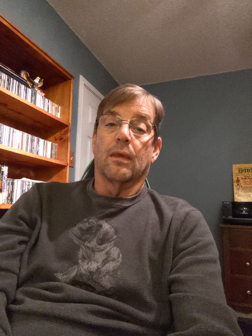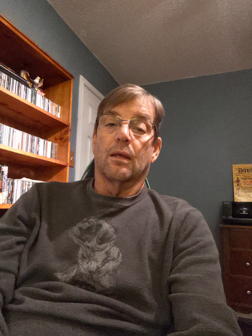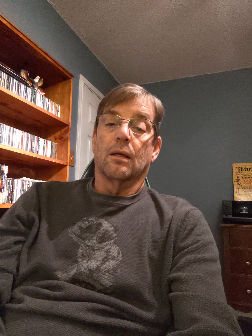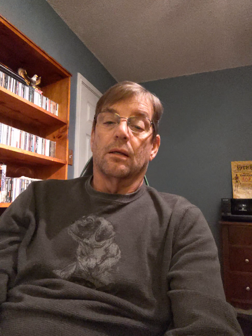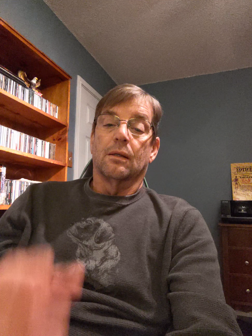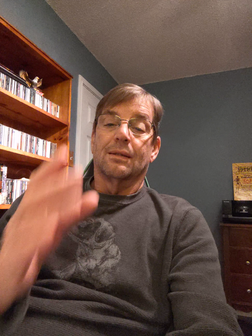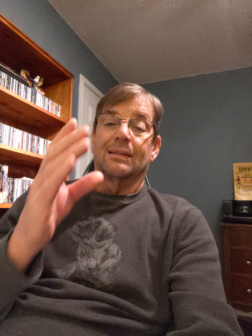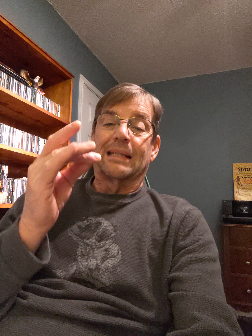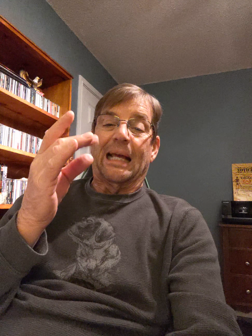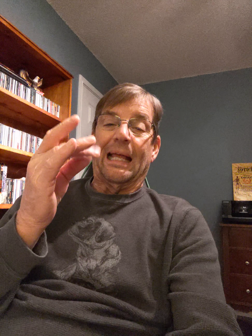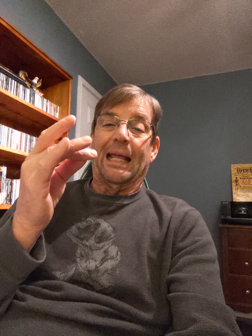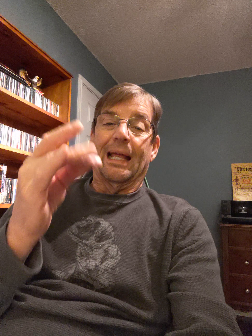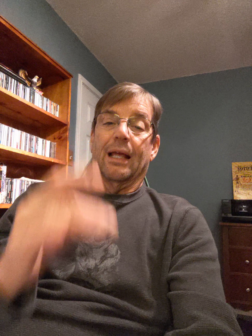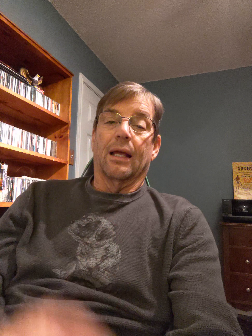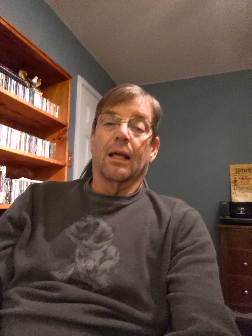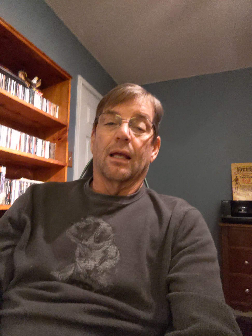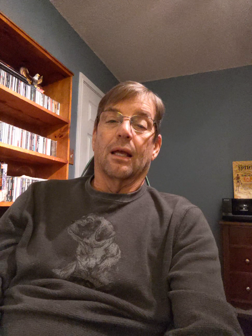sticky